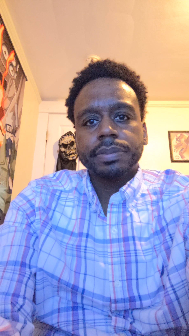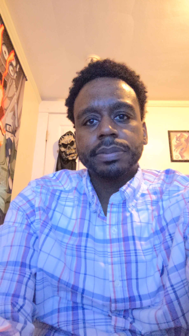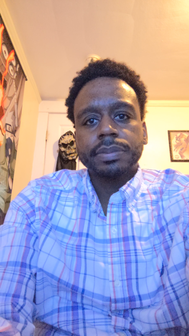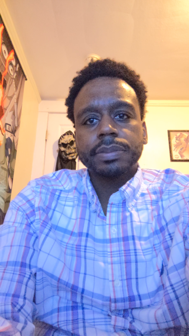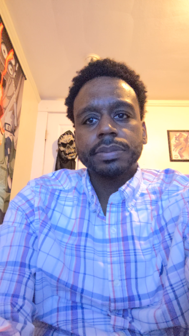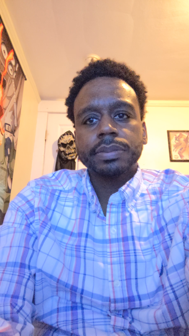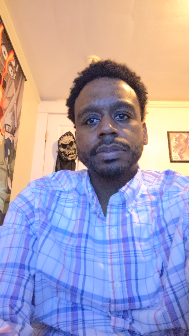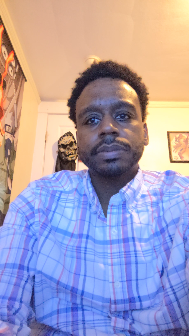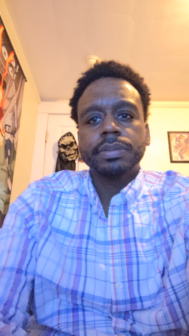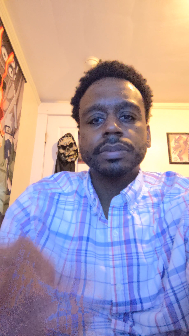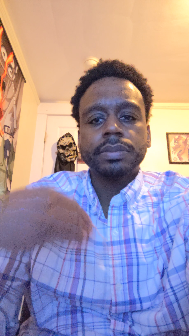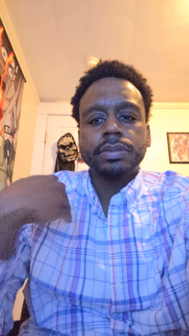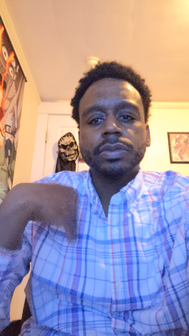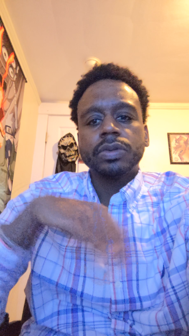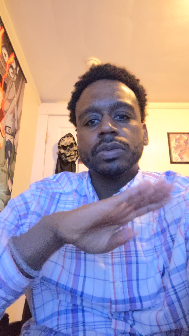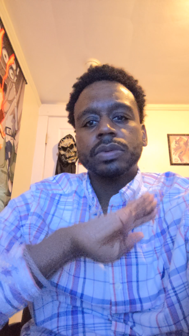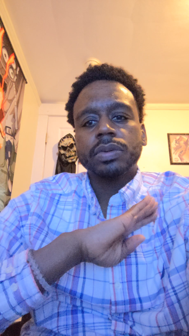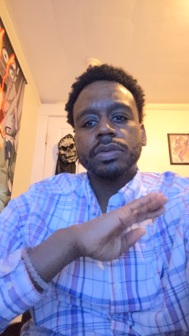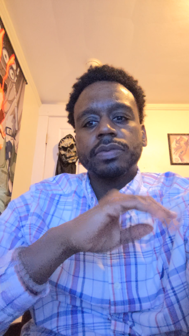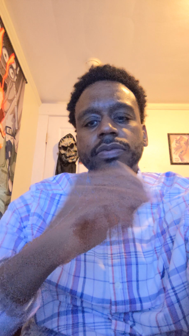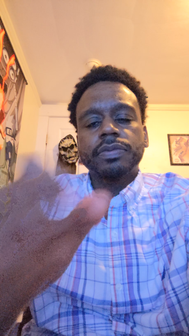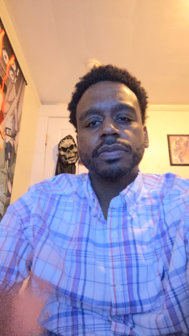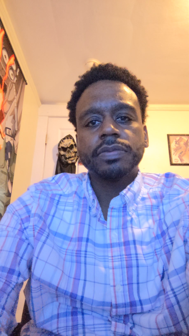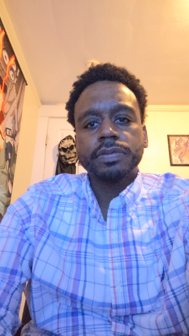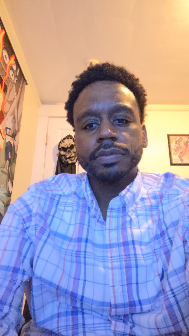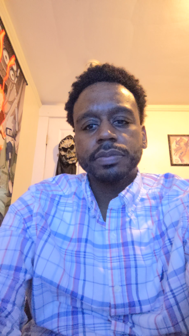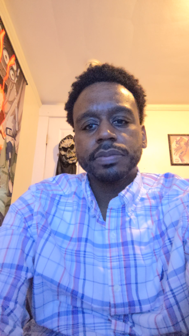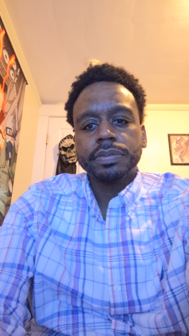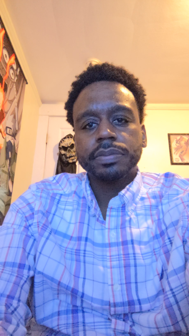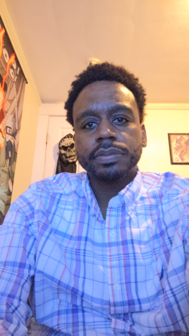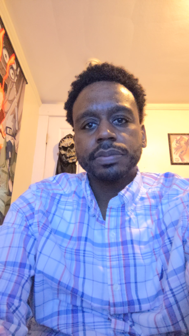scarf